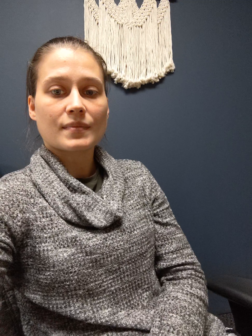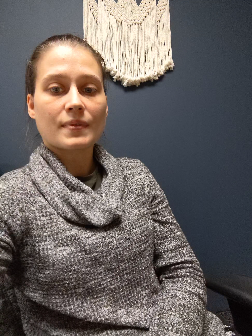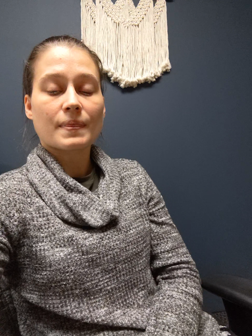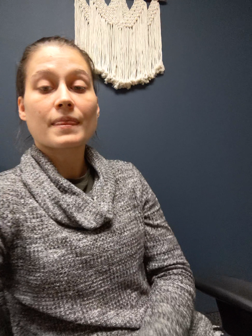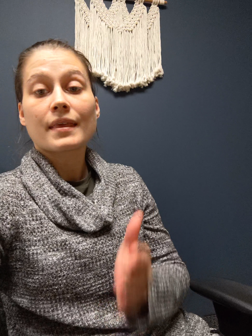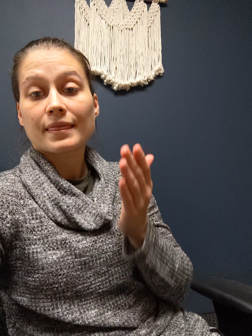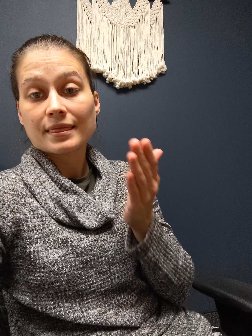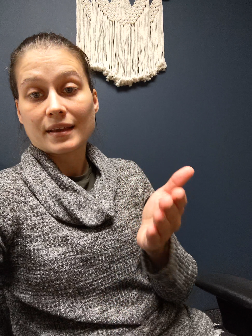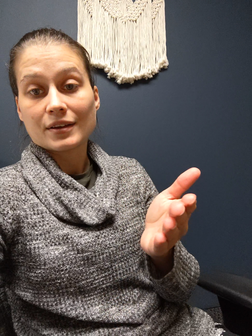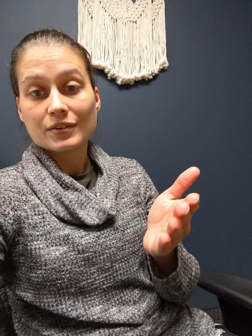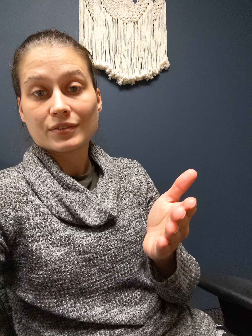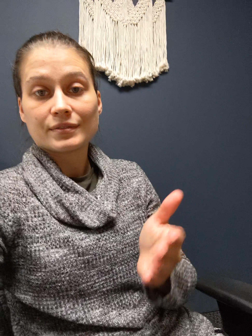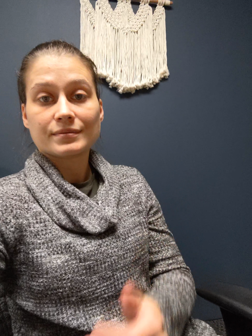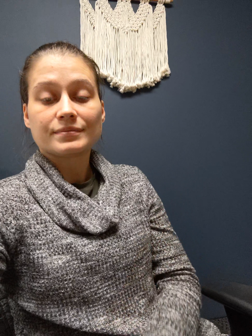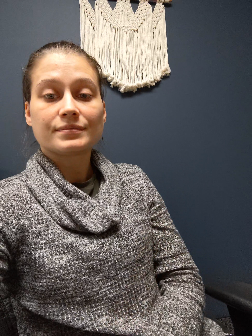there